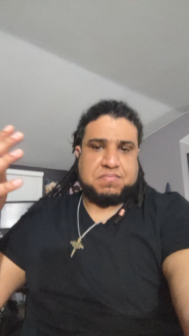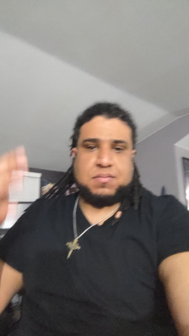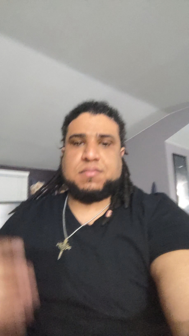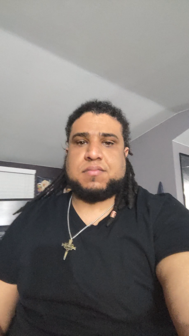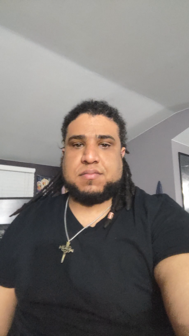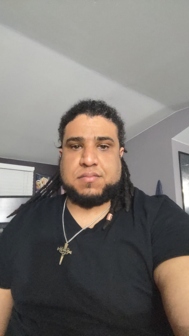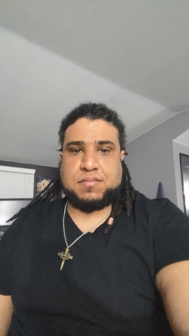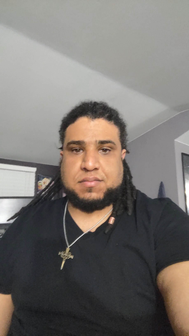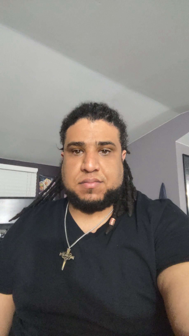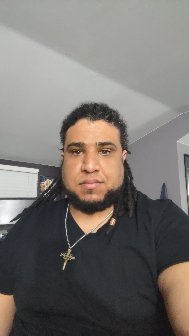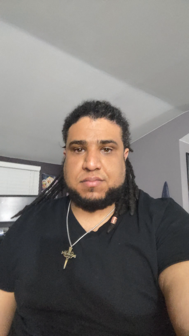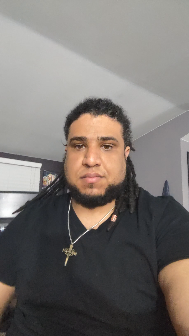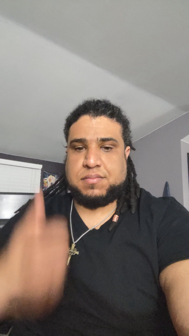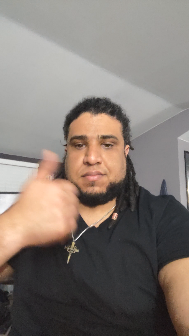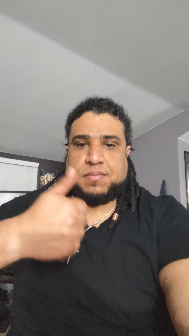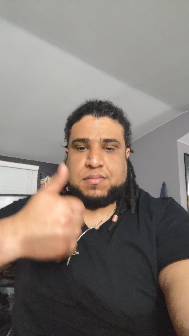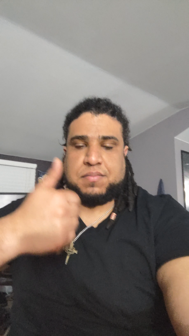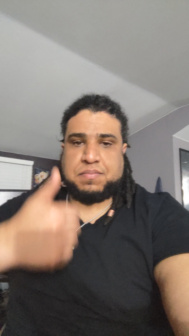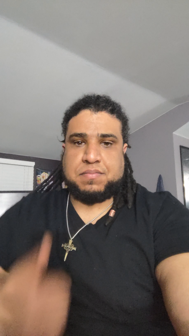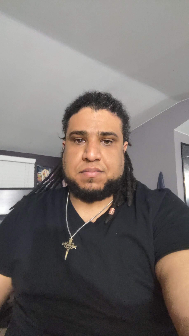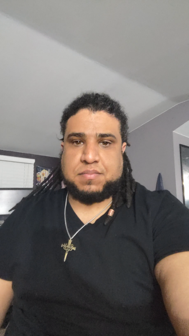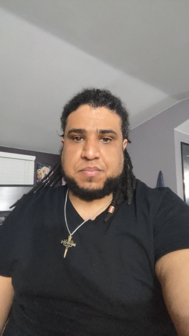help